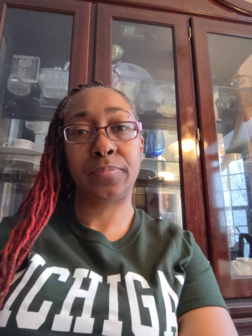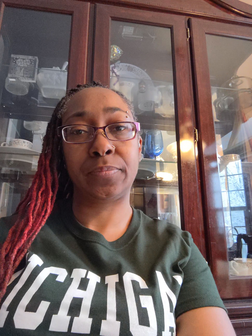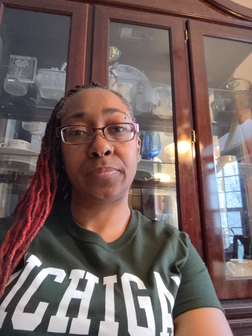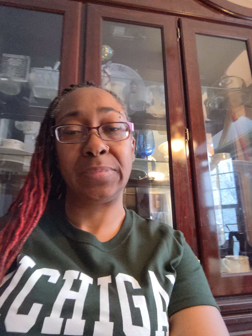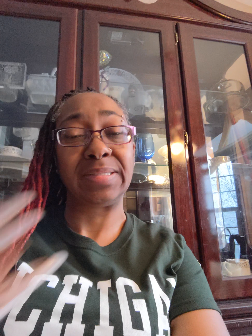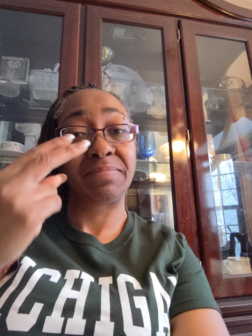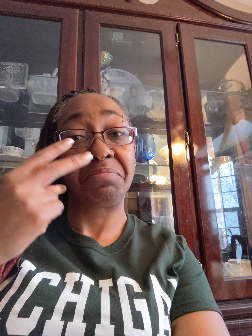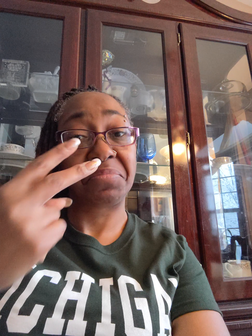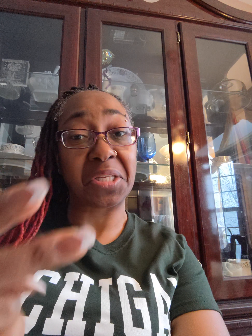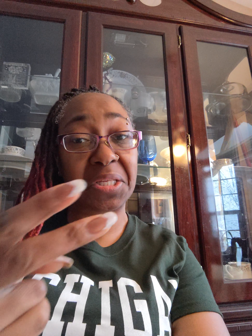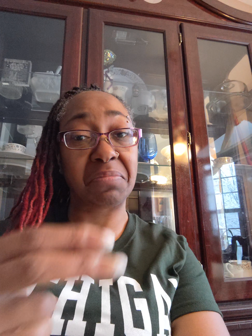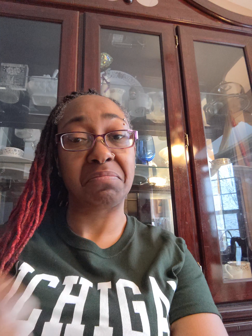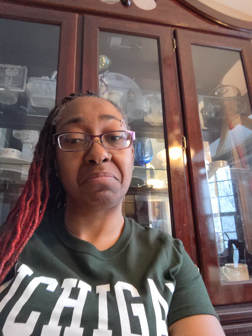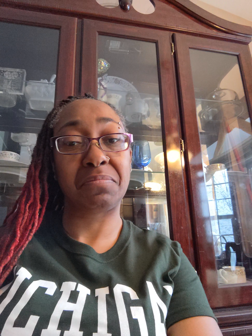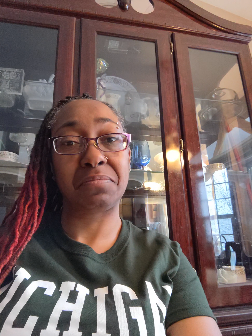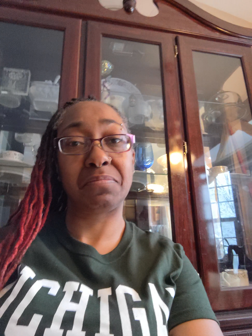see